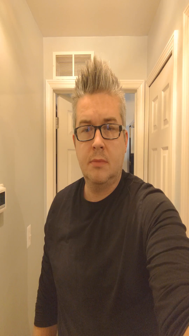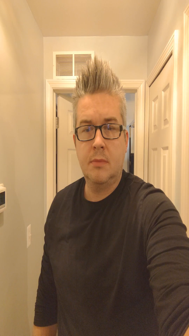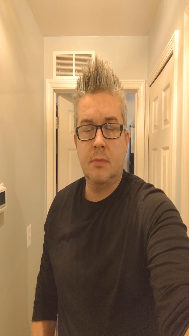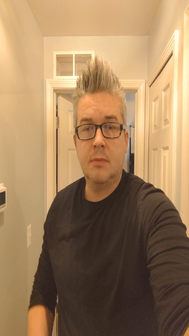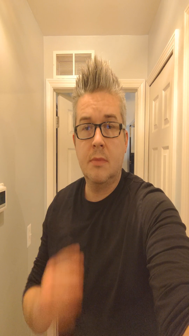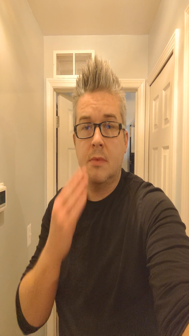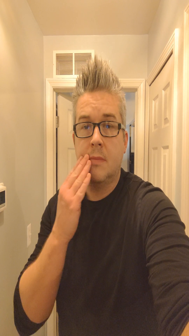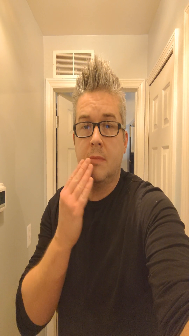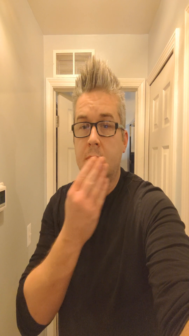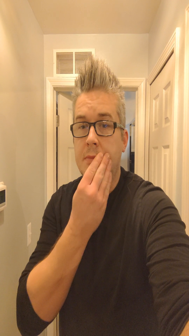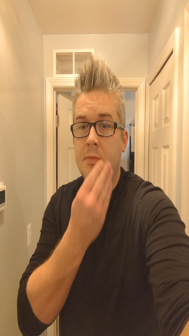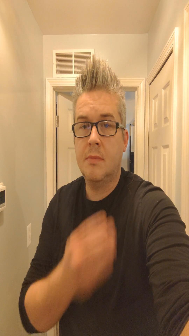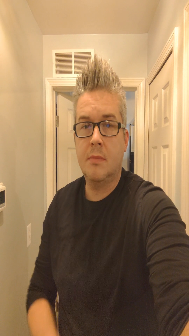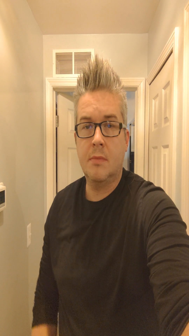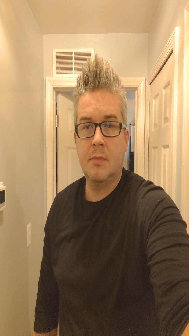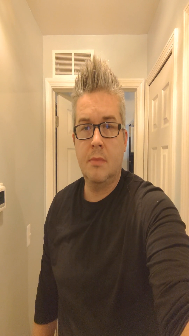napkin